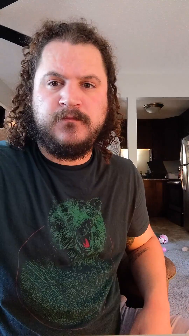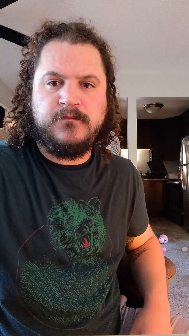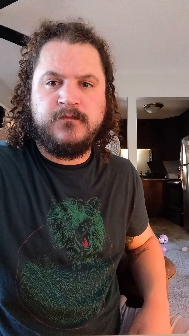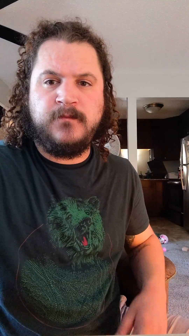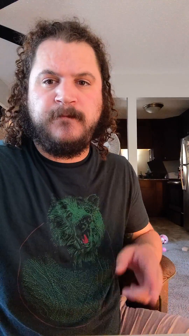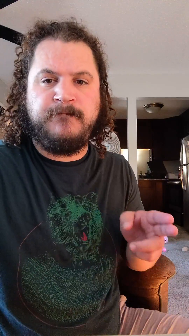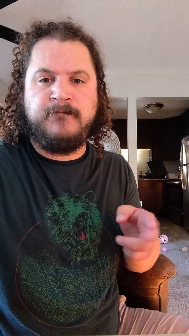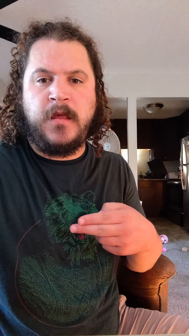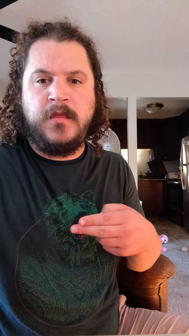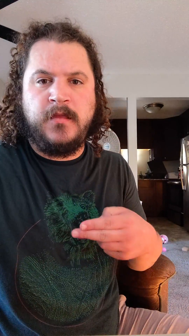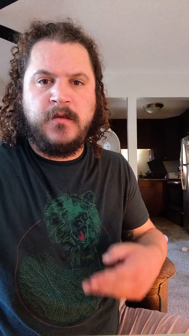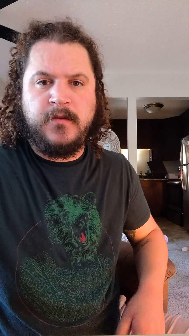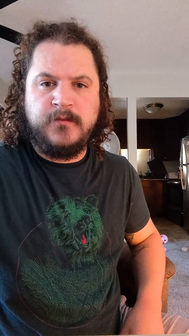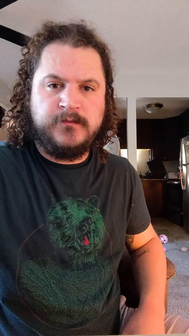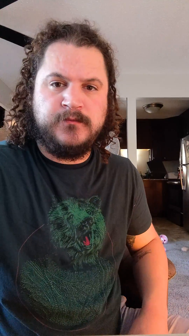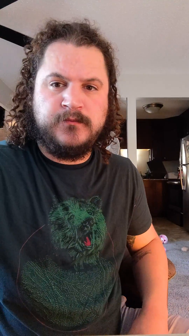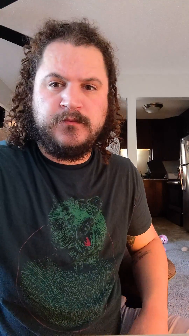belt